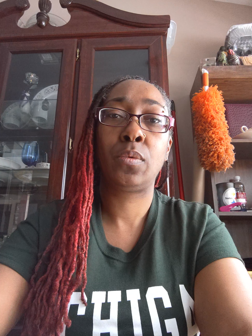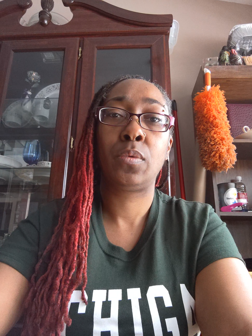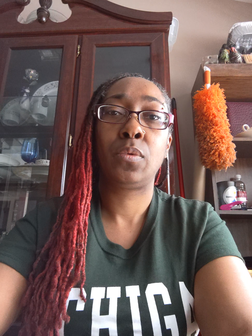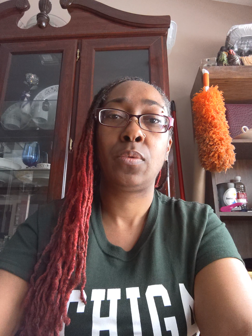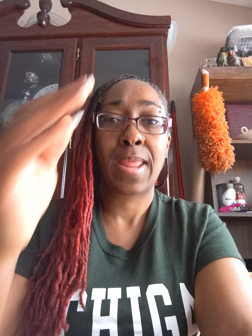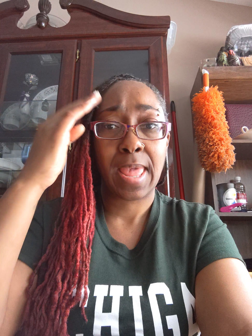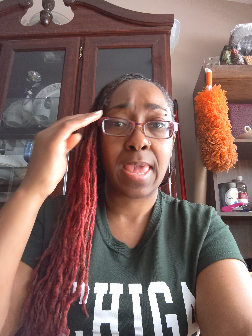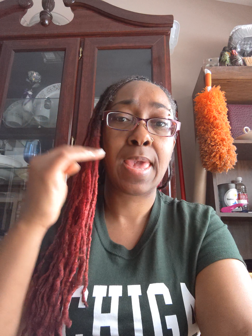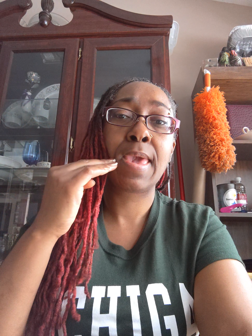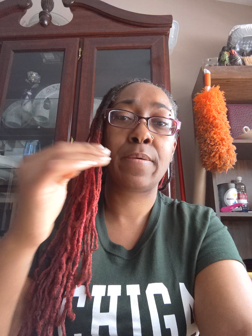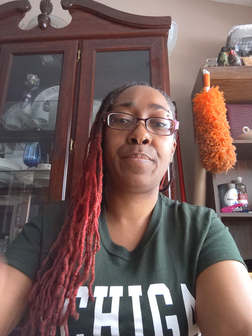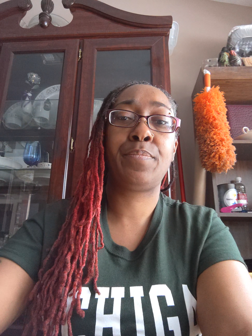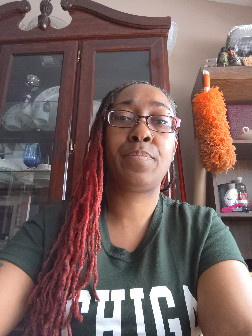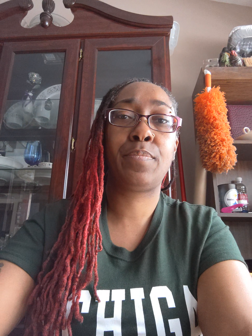head